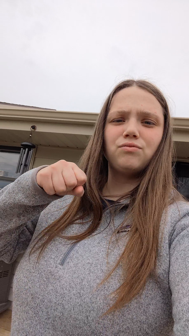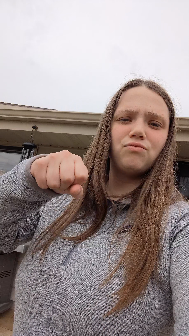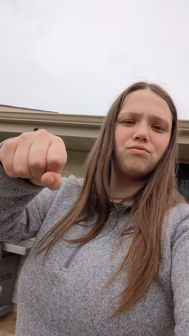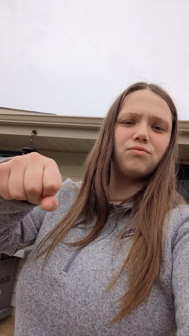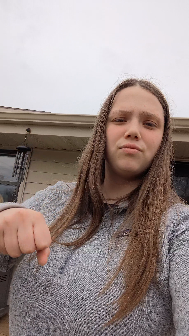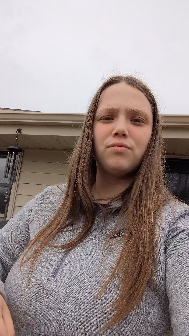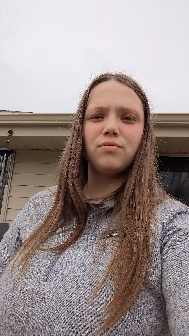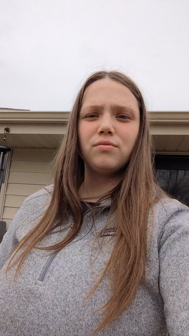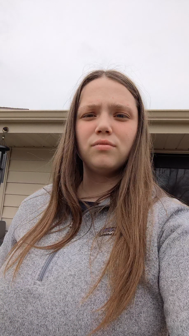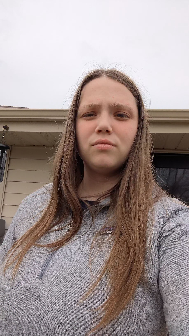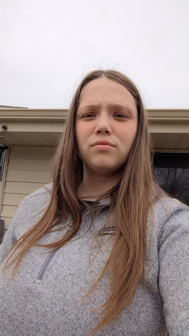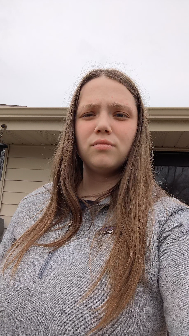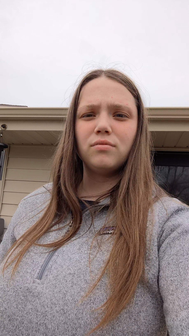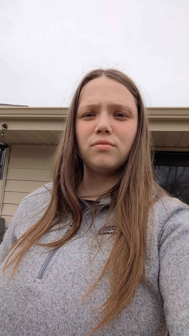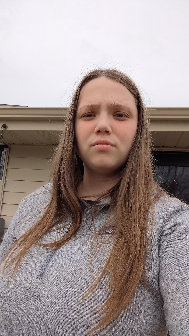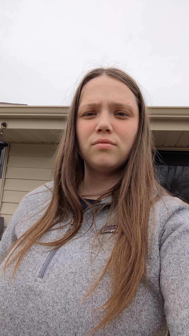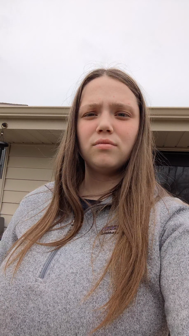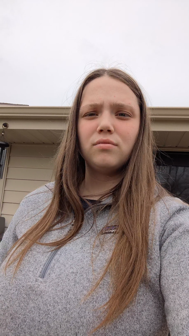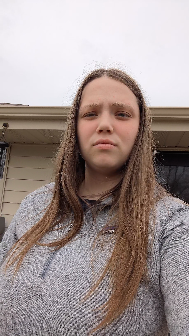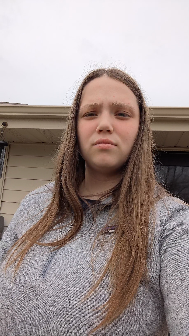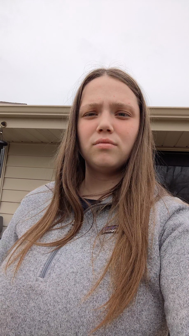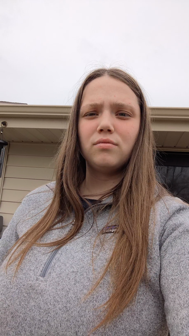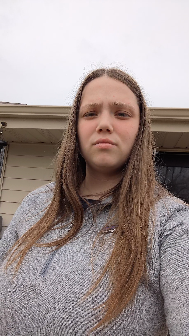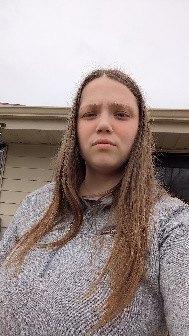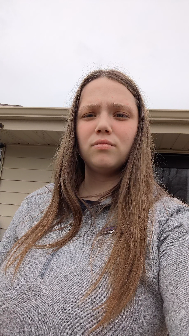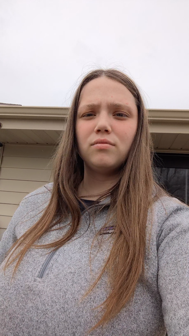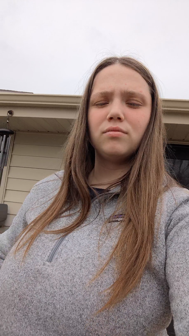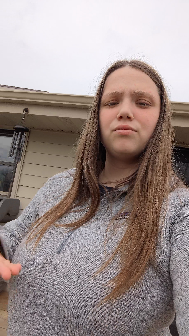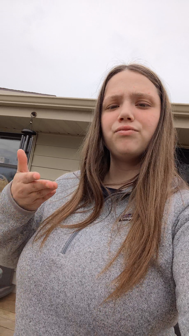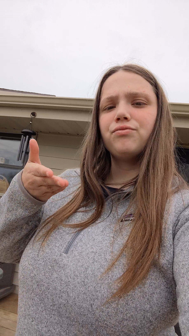oven